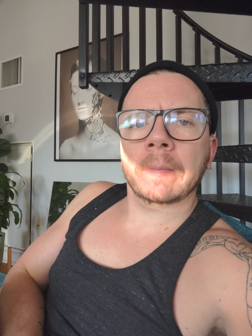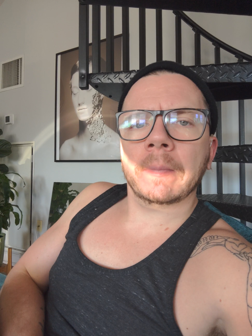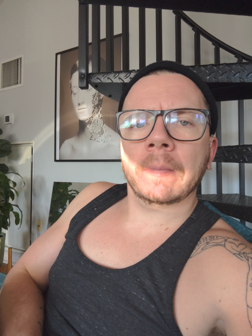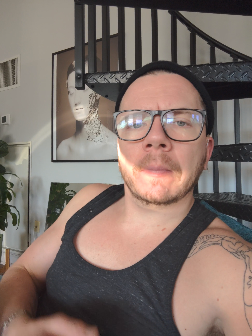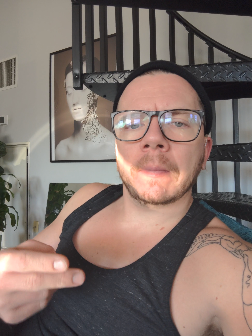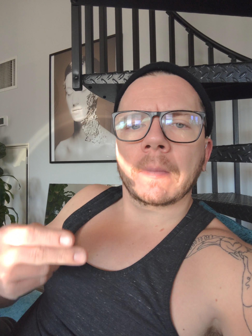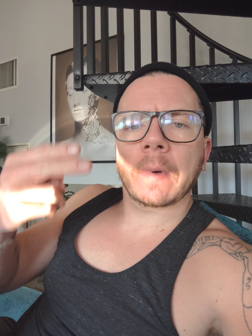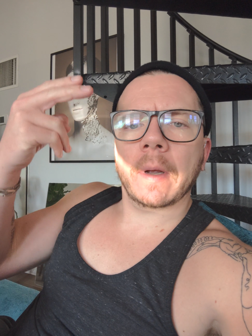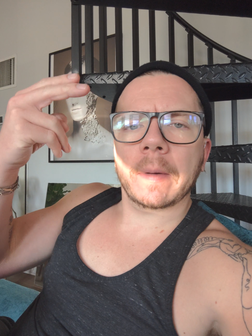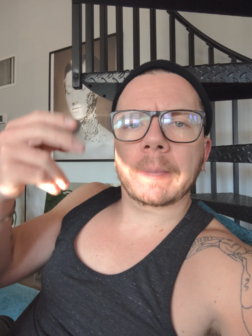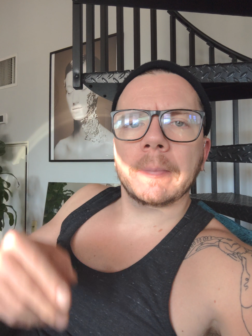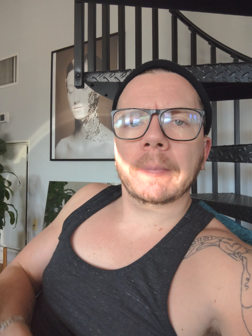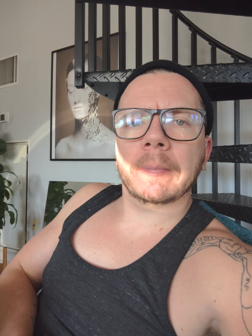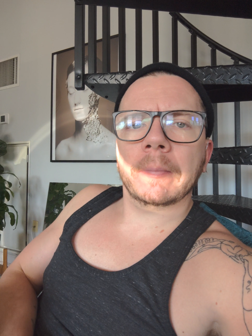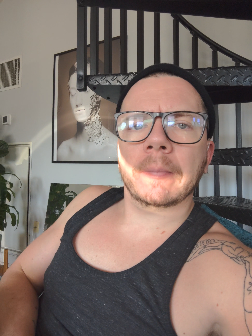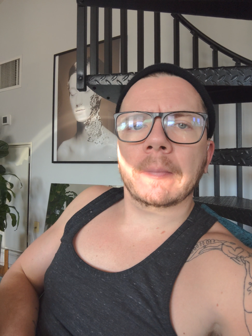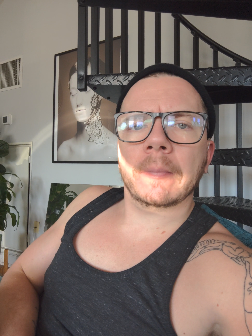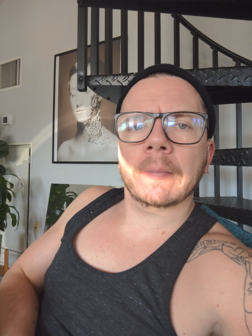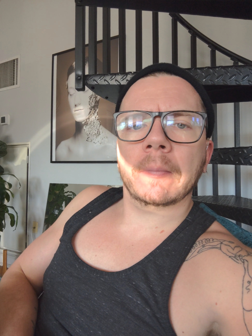high